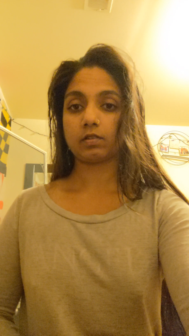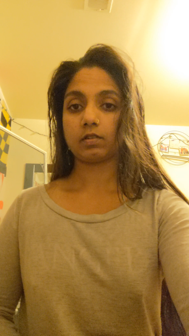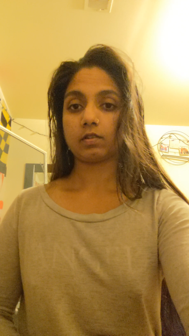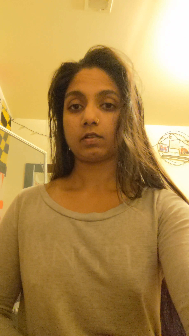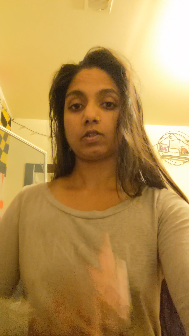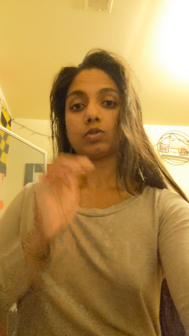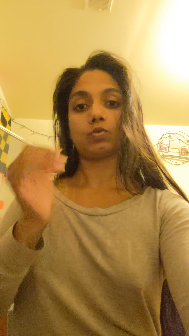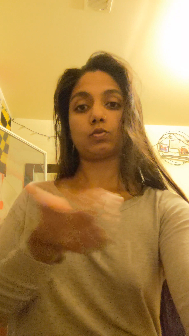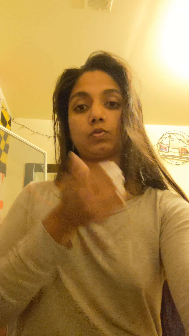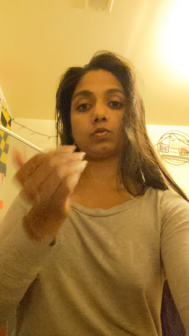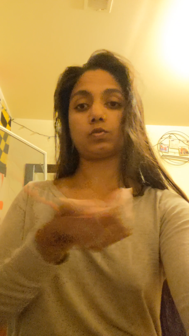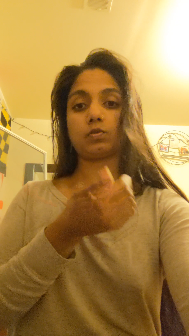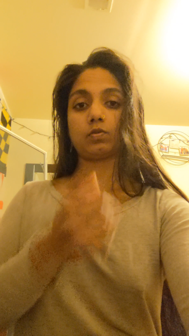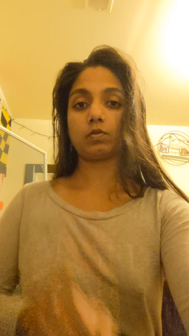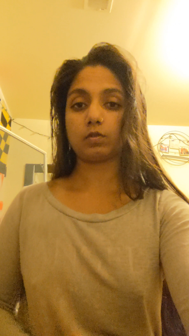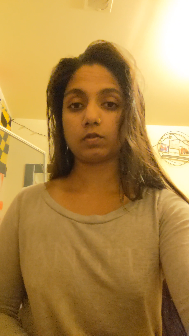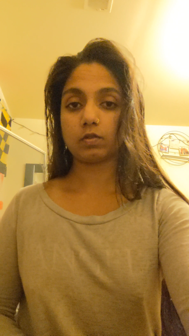new